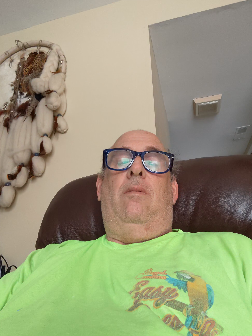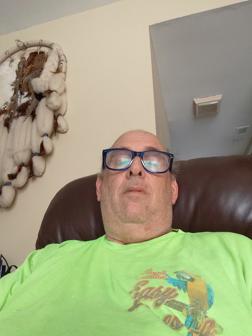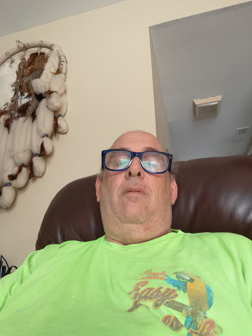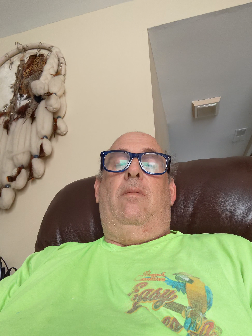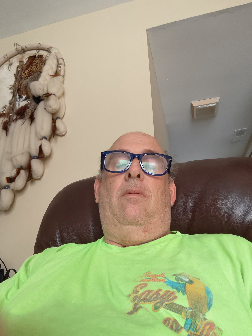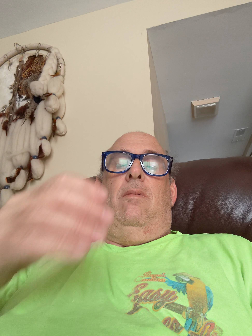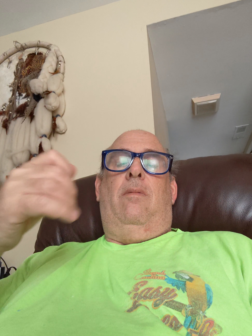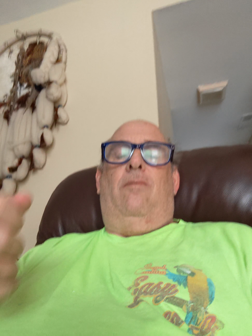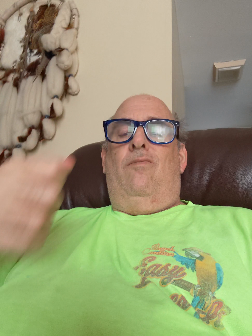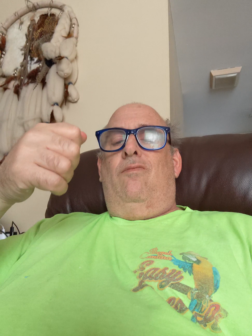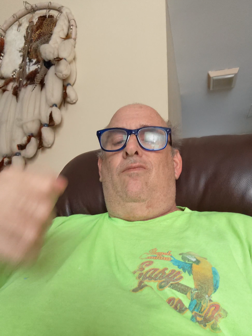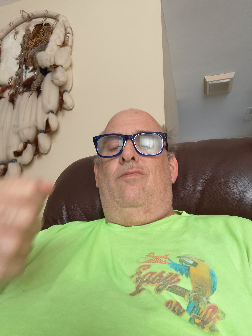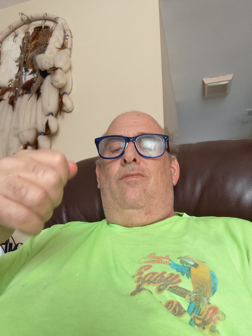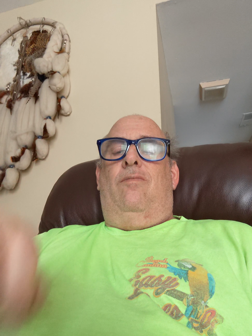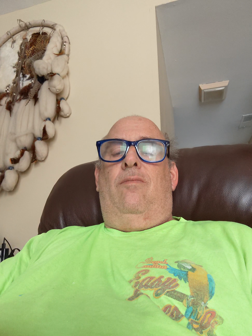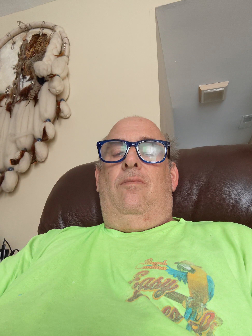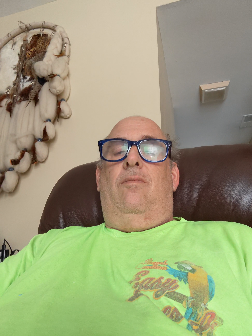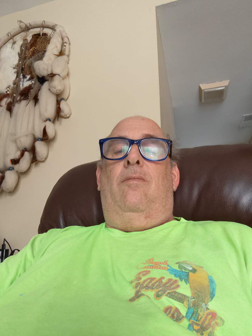car